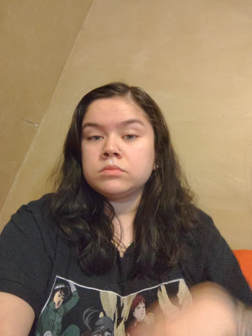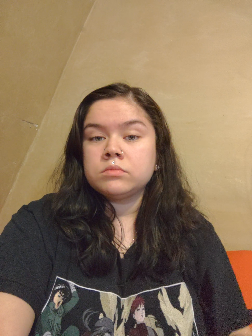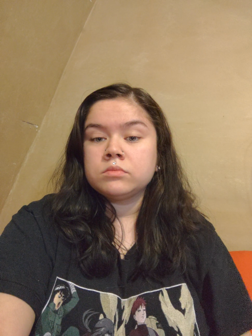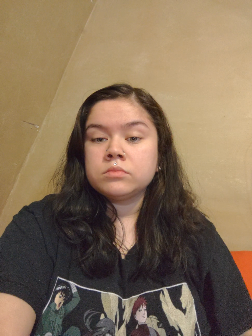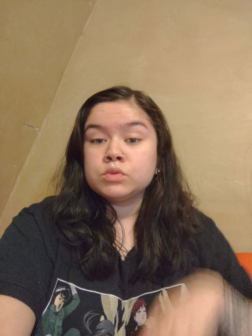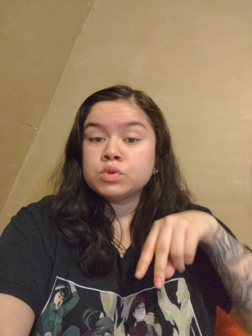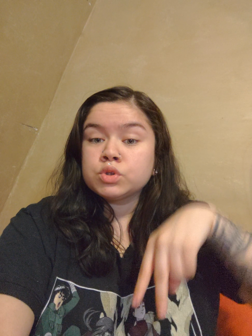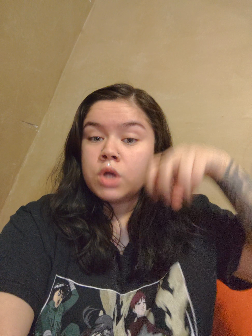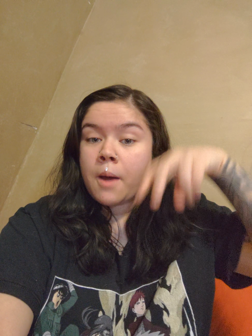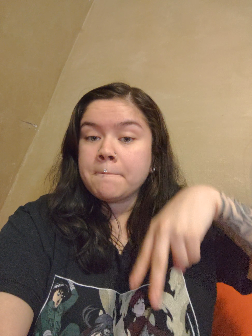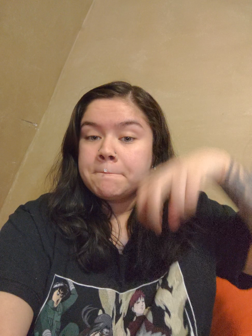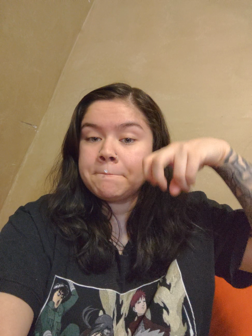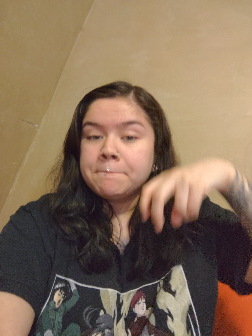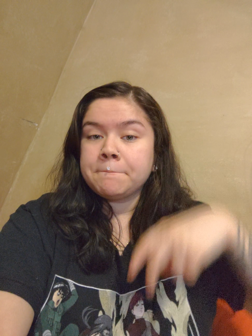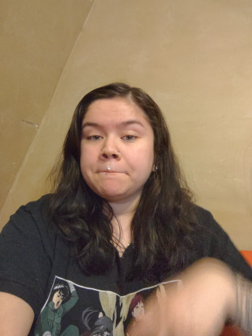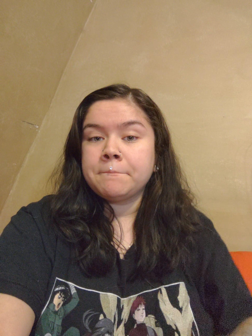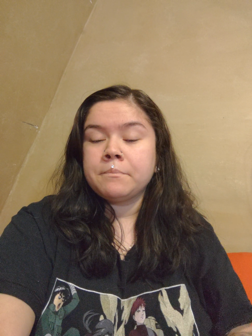jump